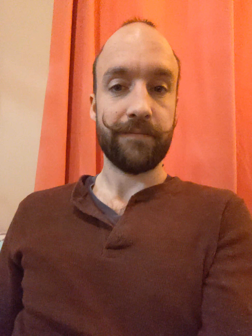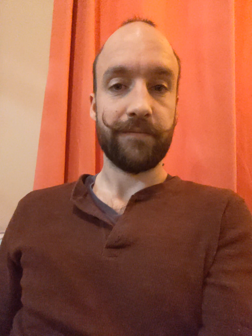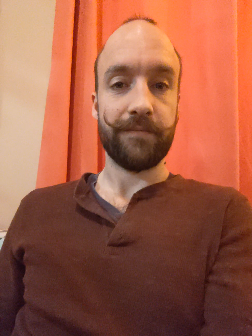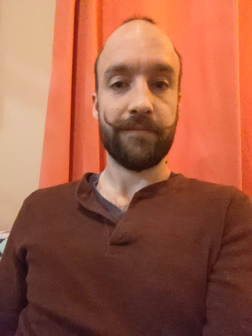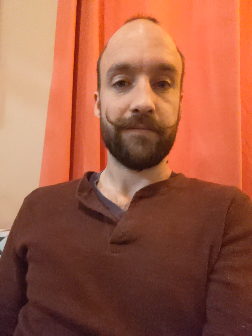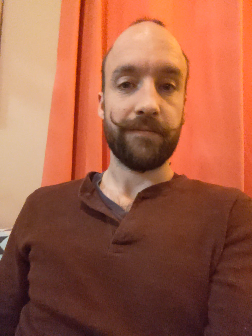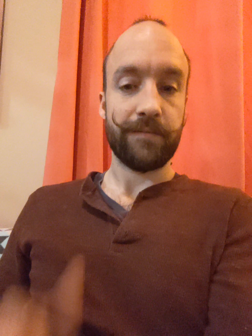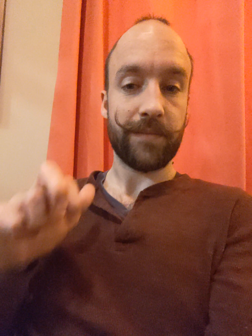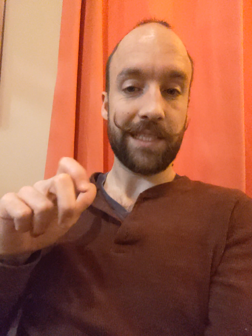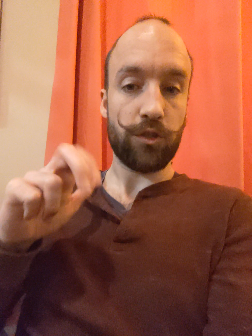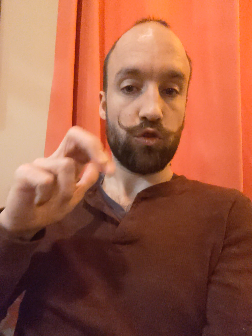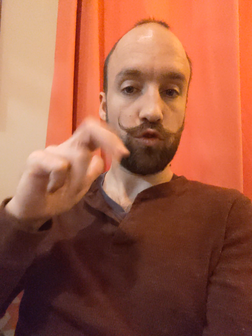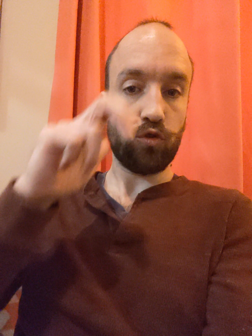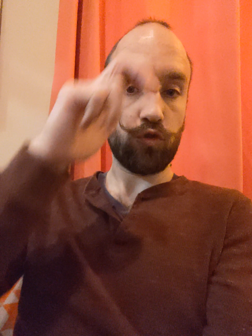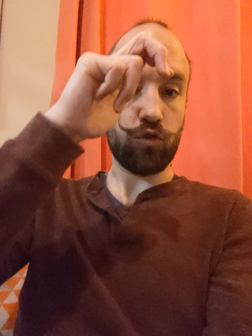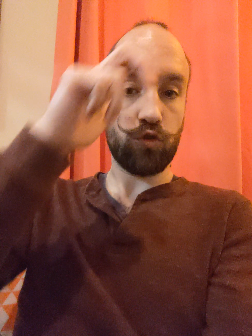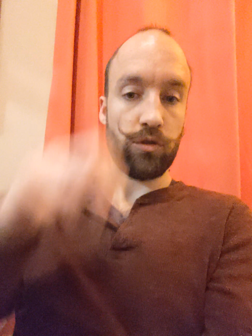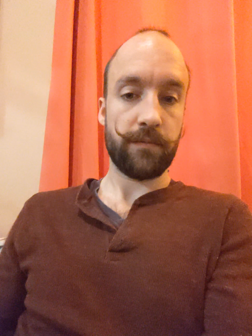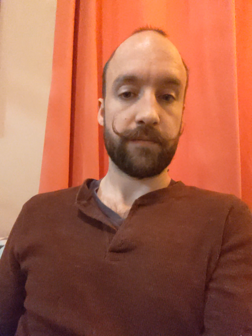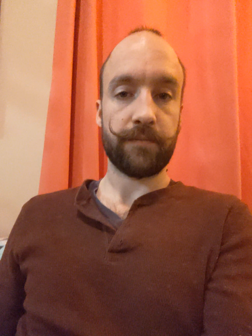stairs